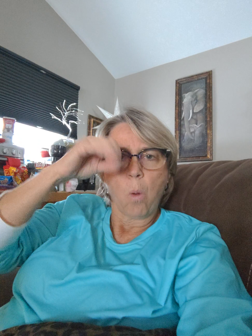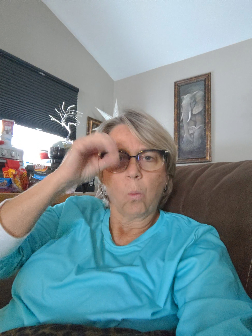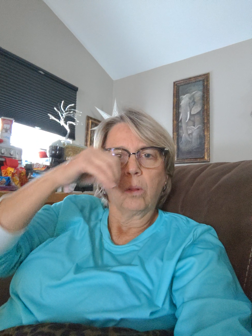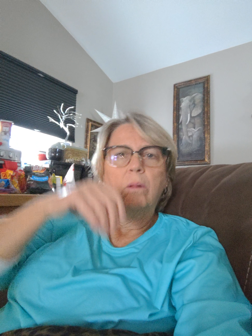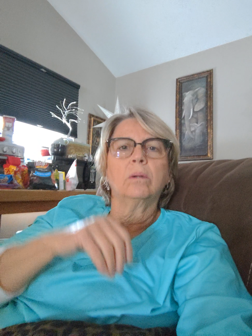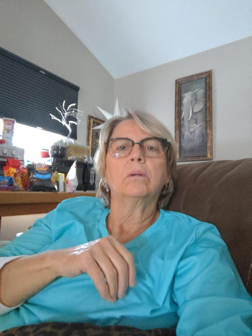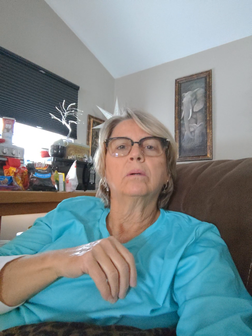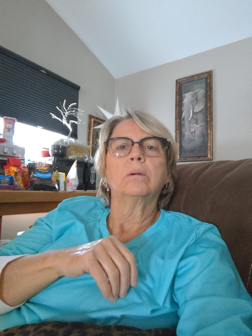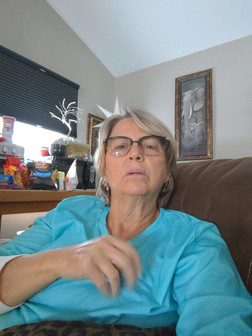owl